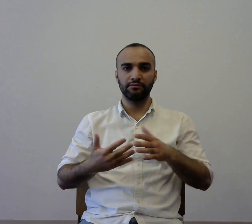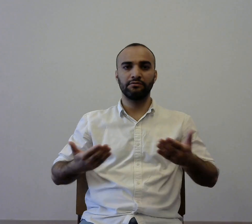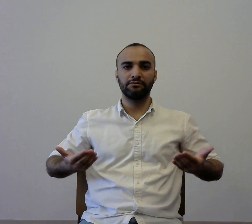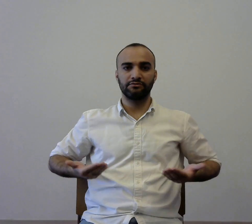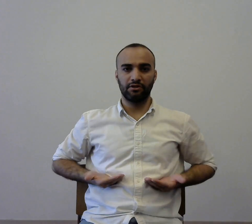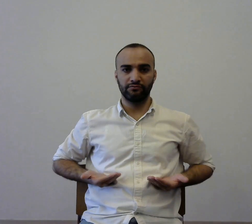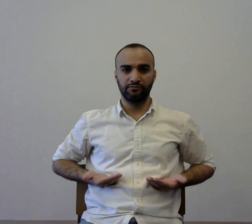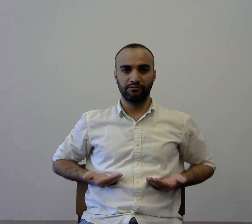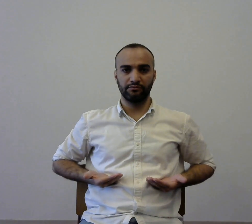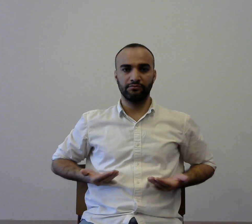yaşamaq